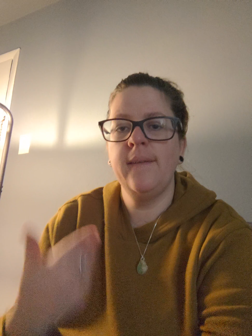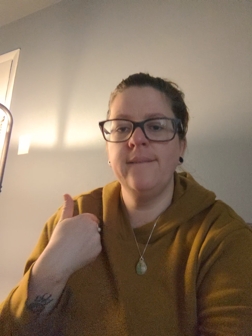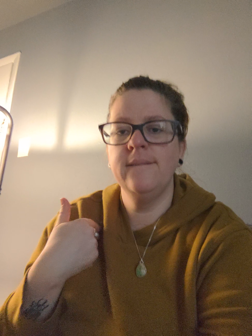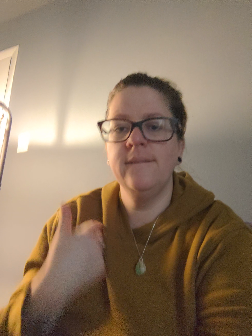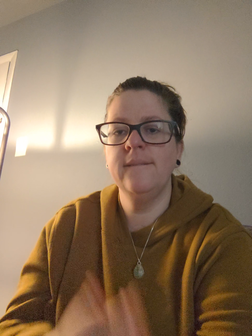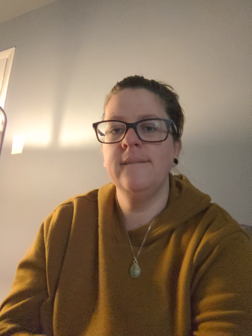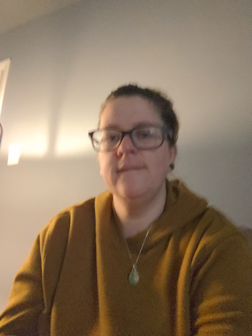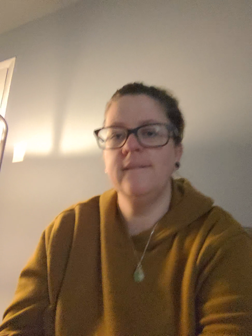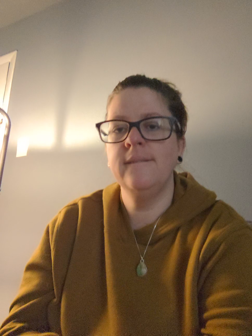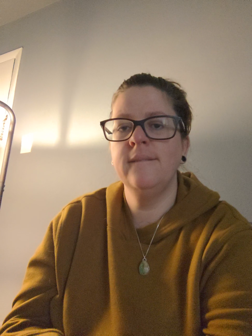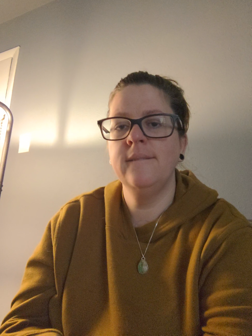have